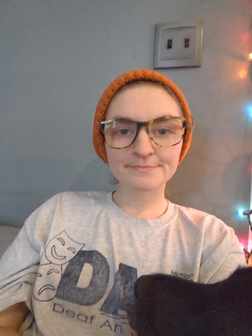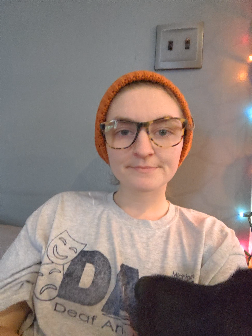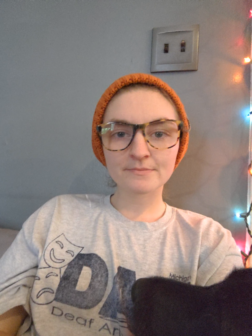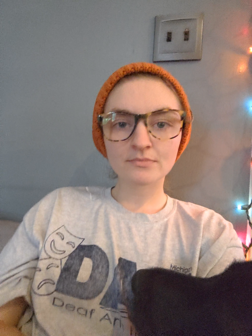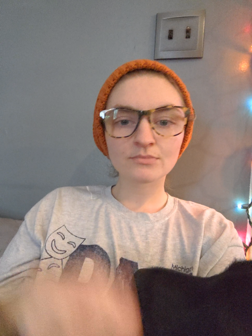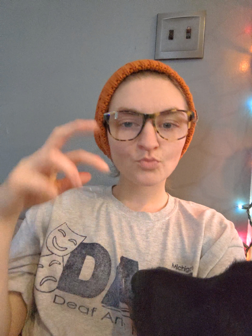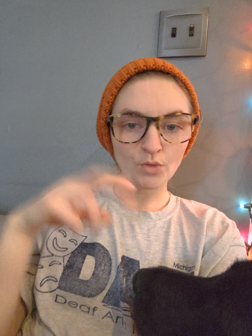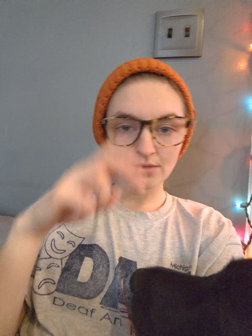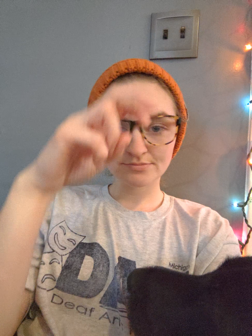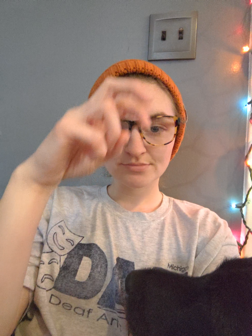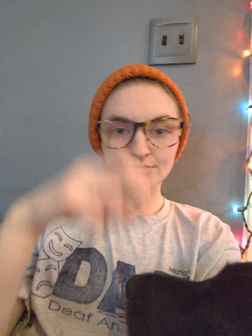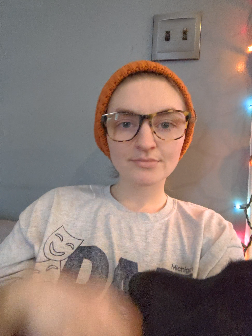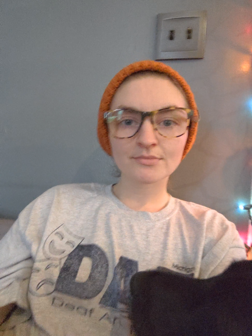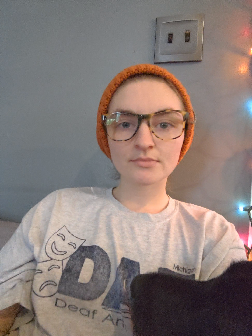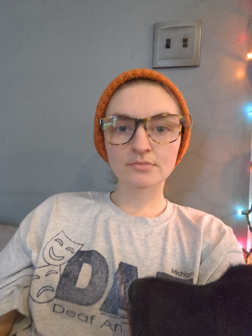stairs